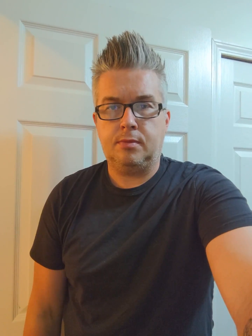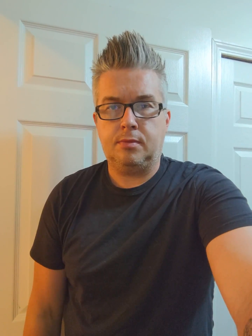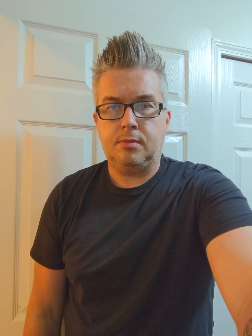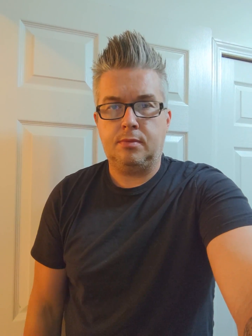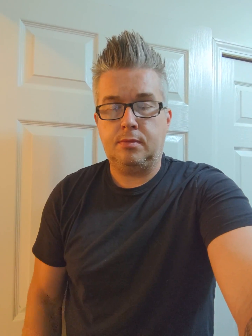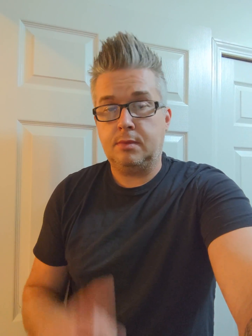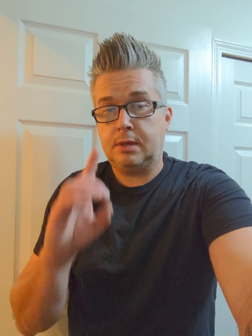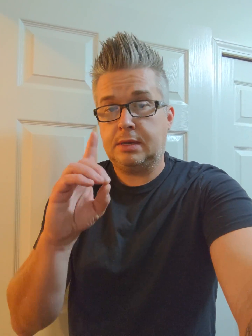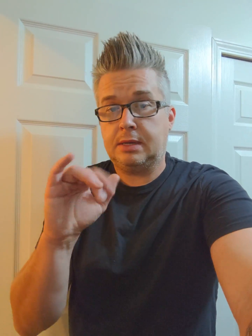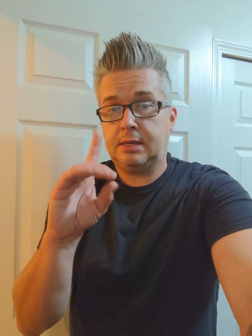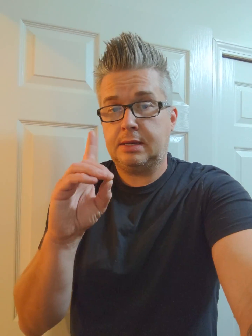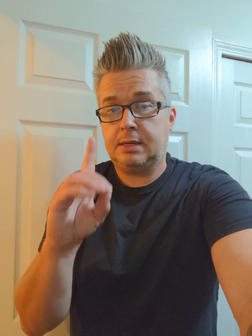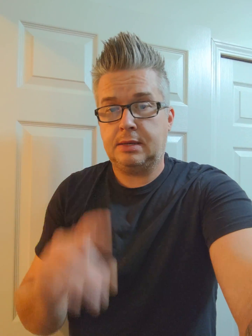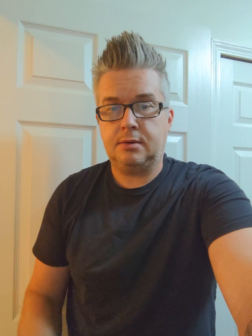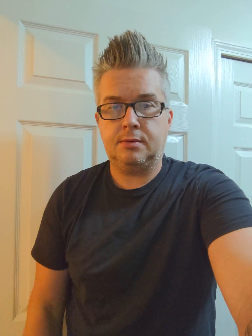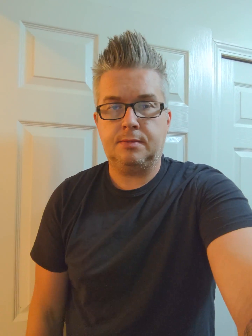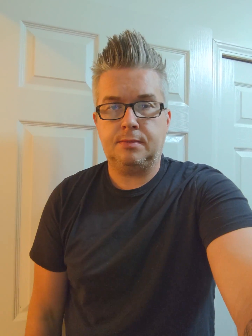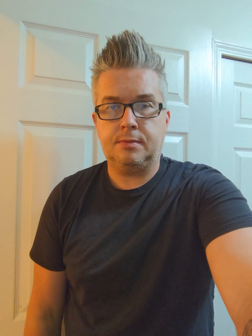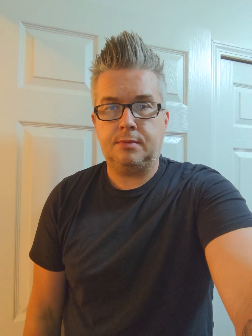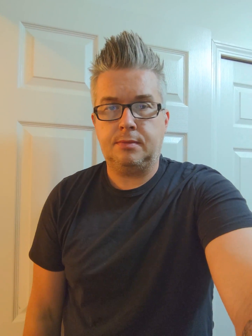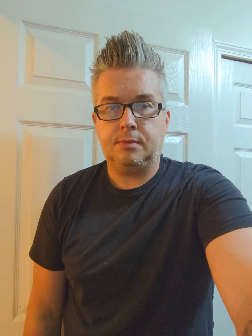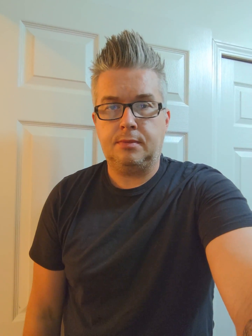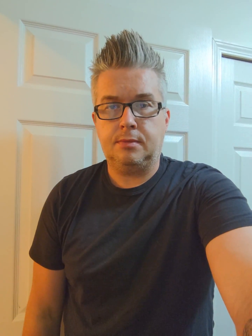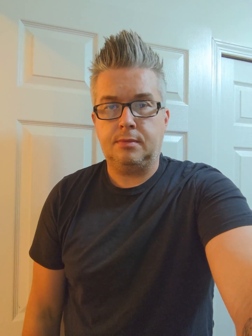did